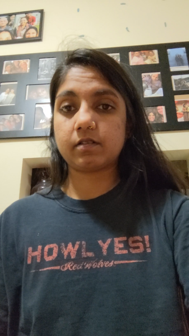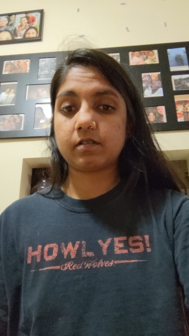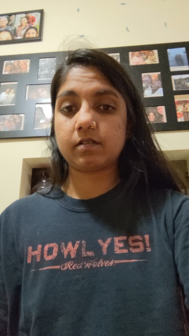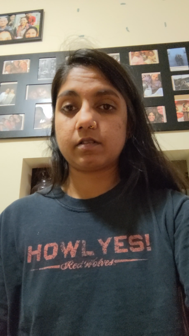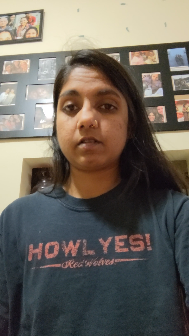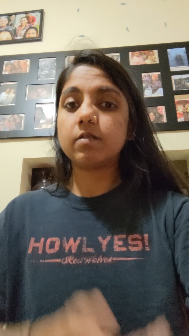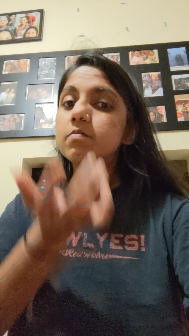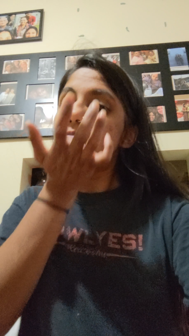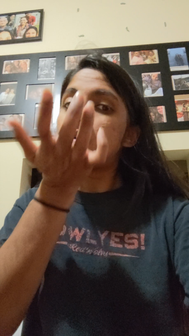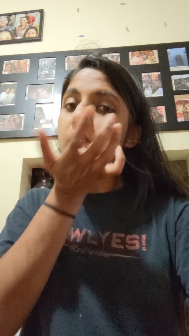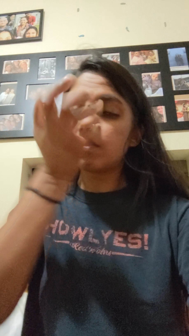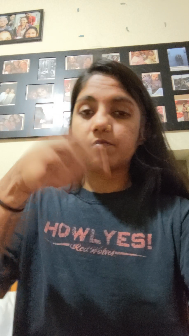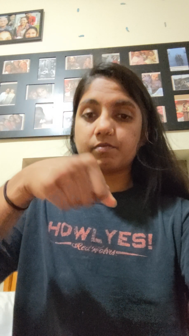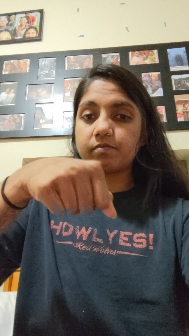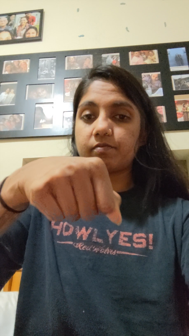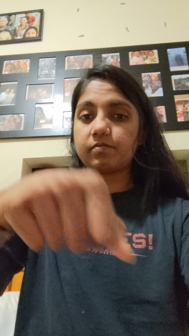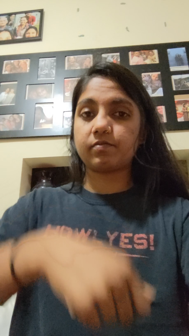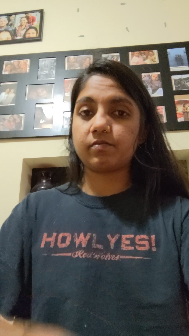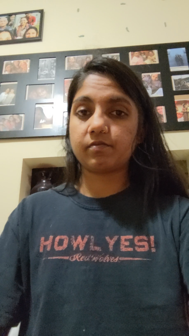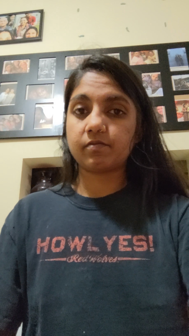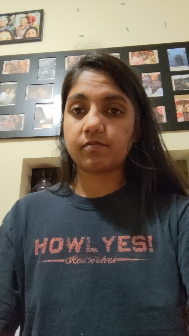lawn mower